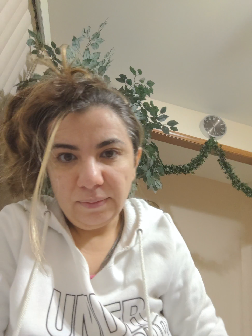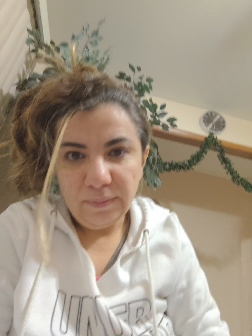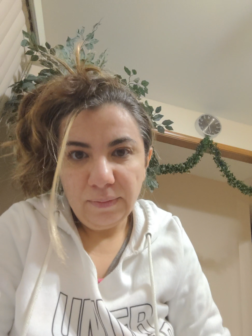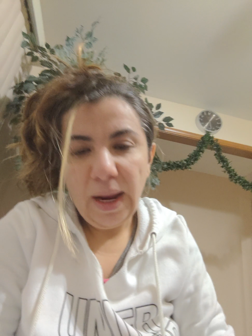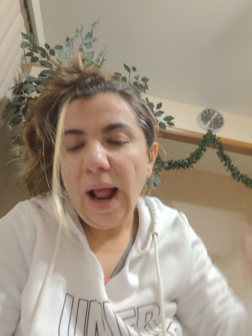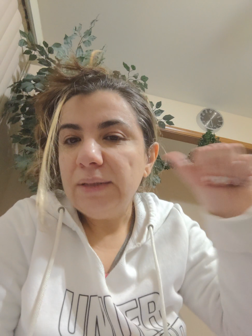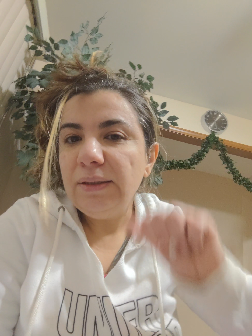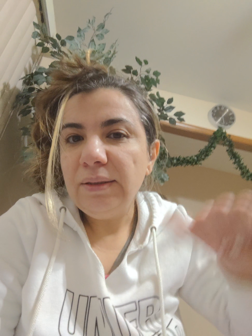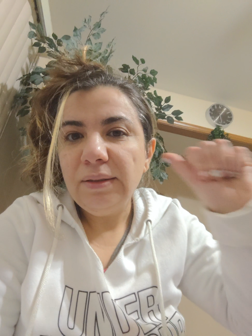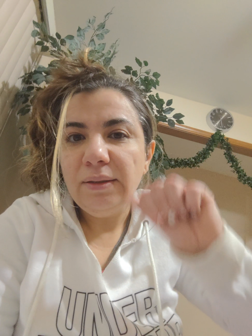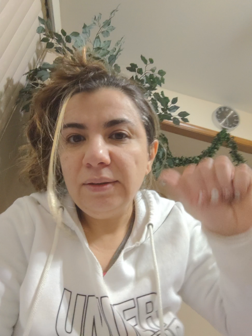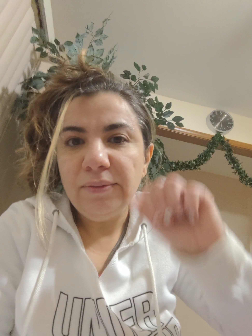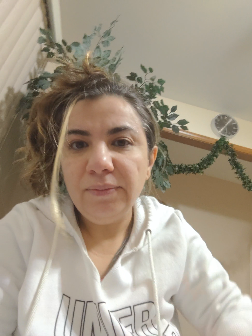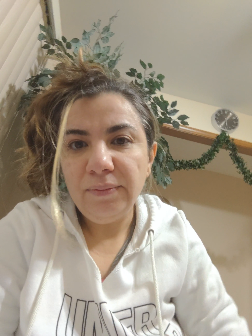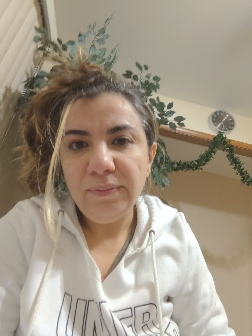aunt